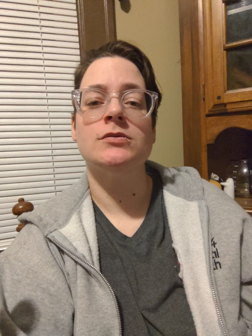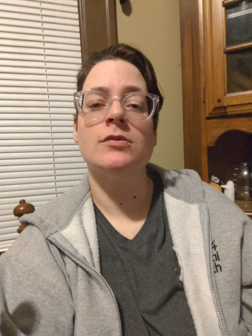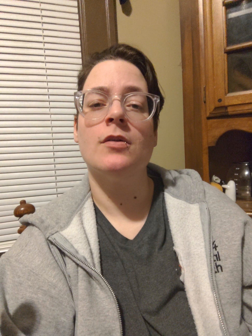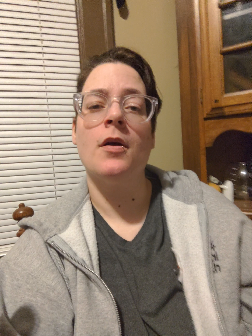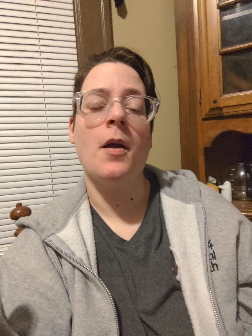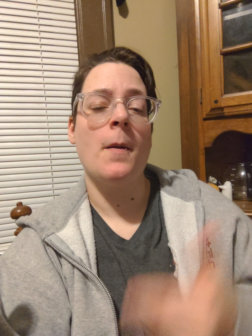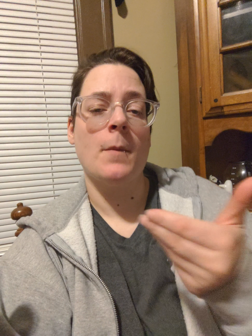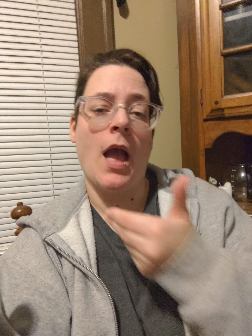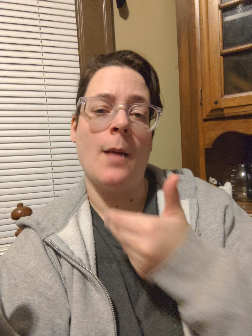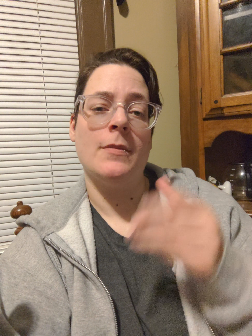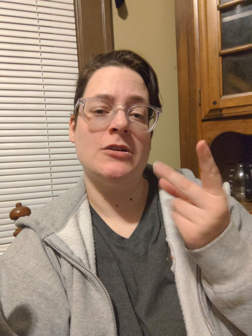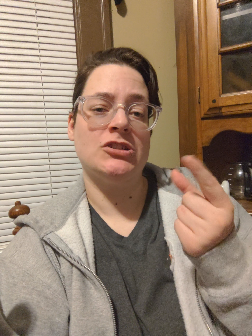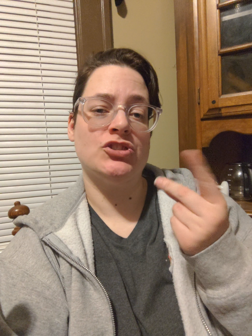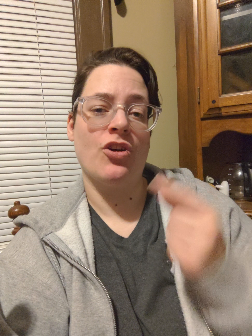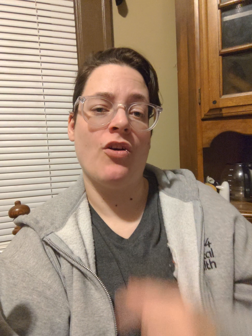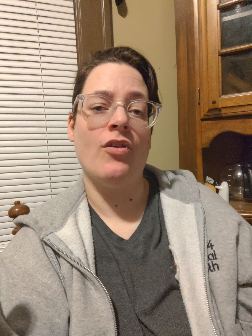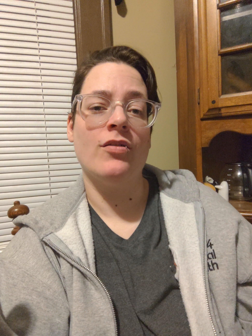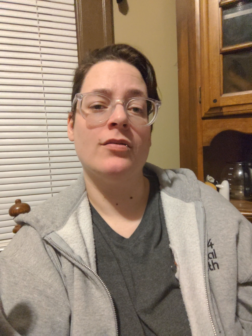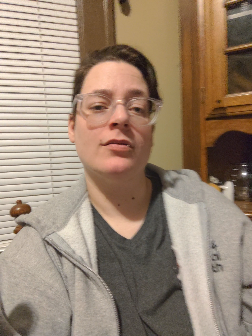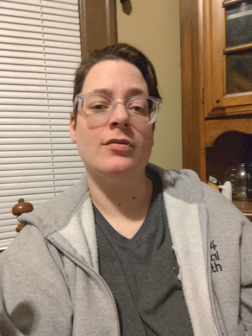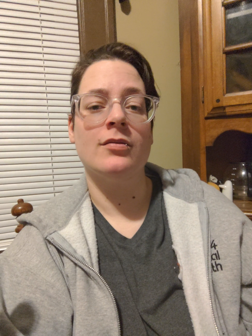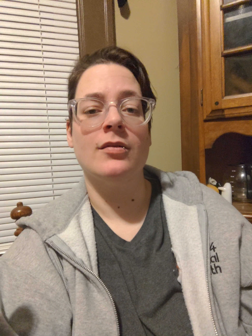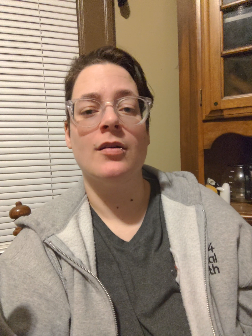puppy